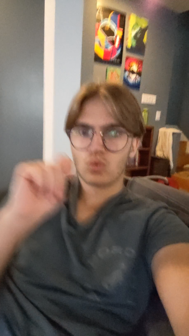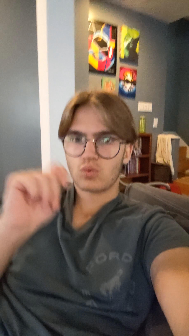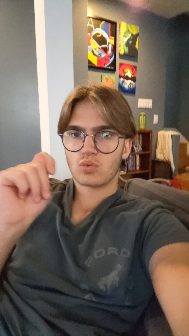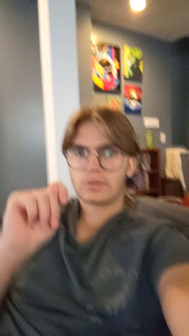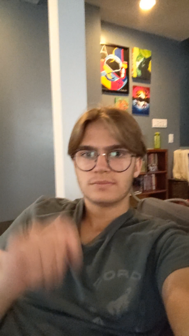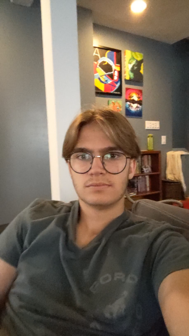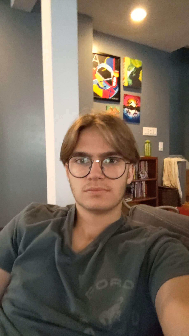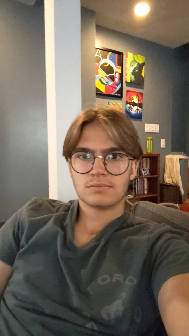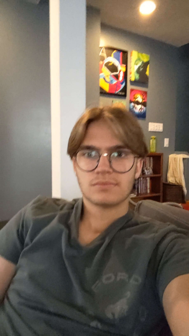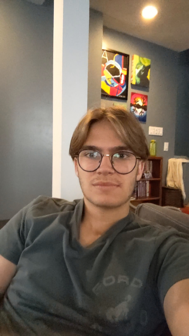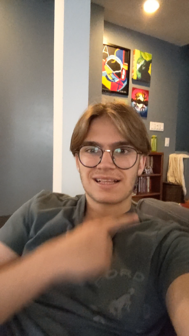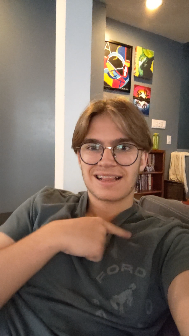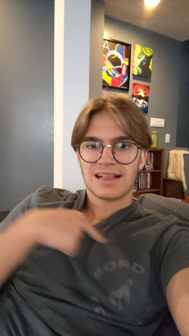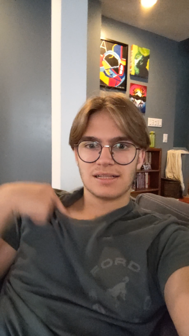necklace